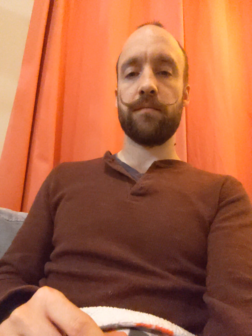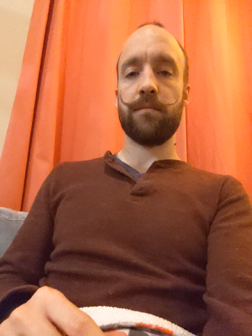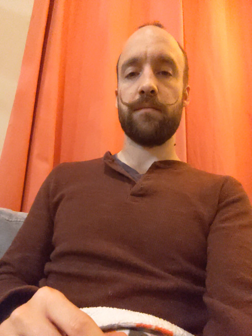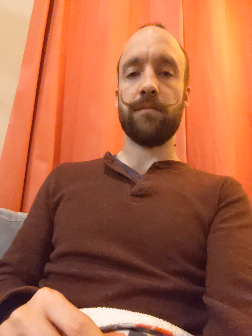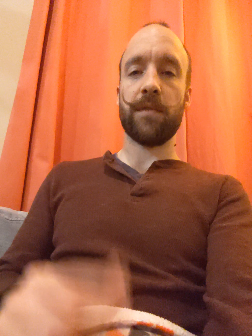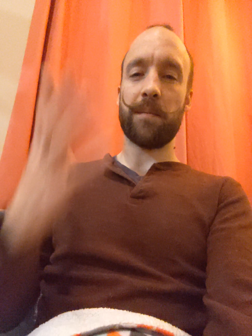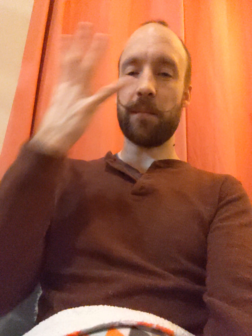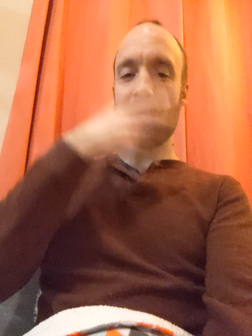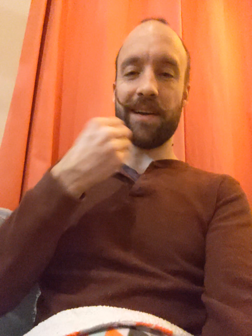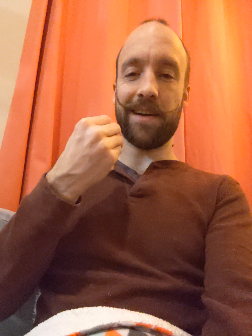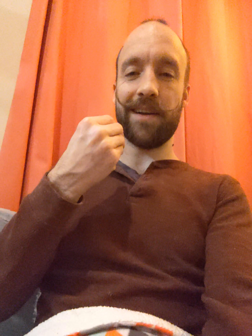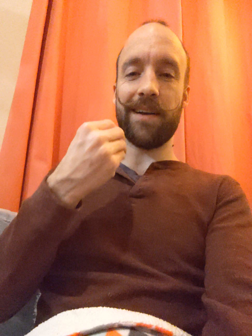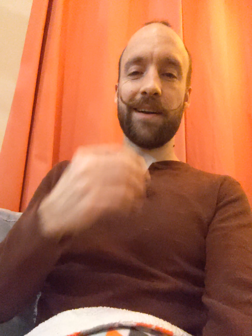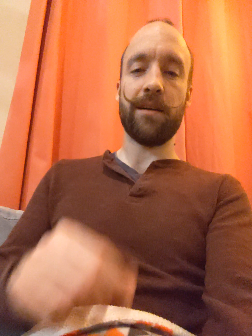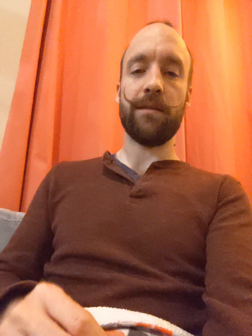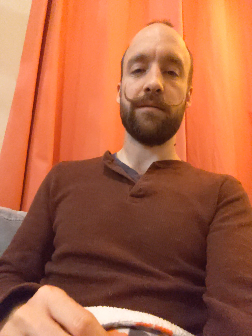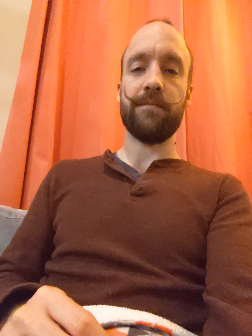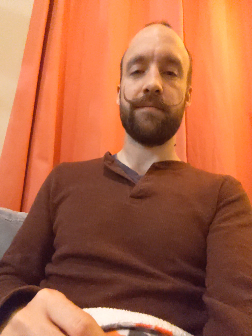pretty